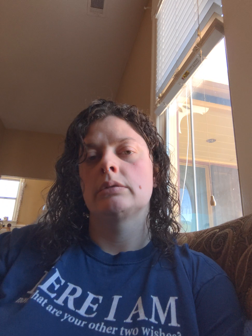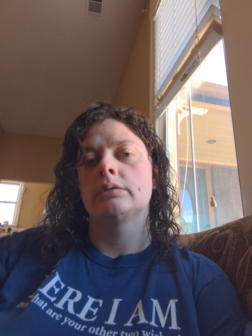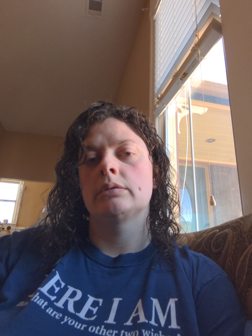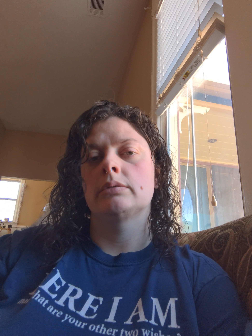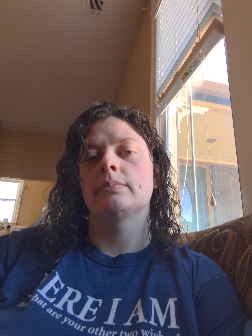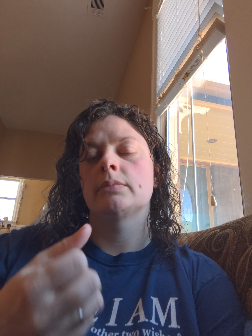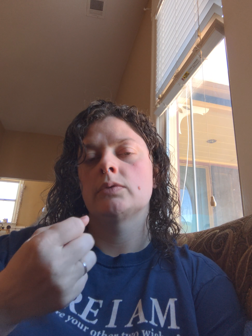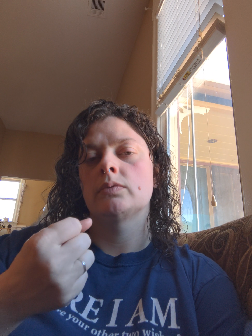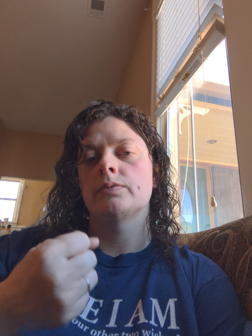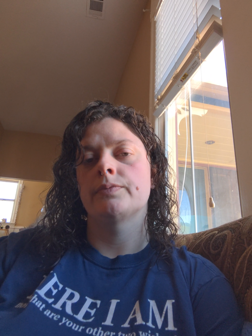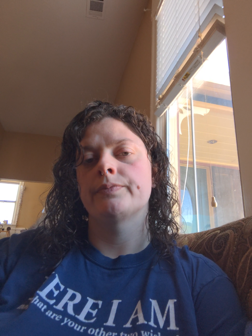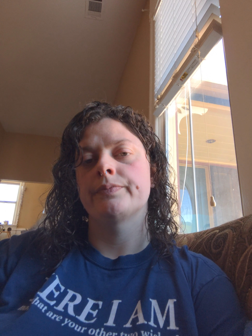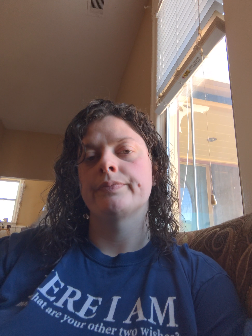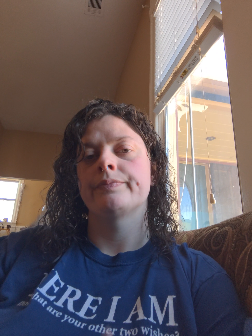milk